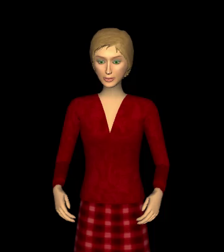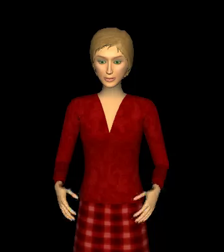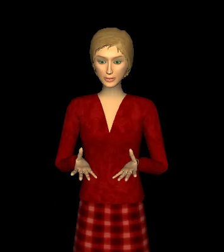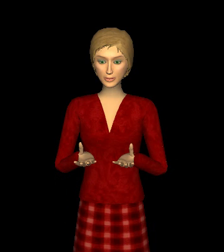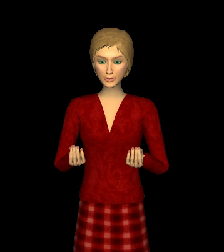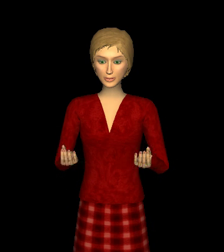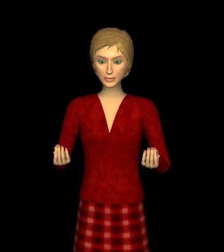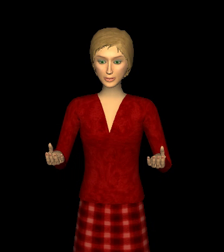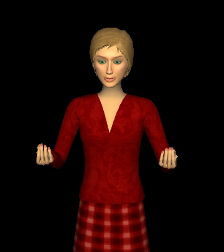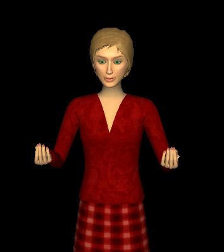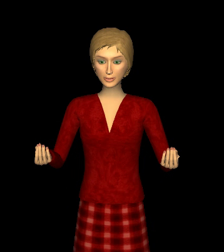كثيرا